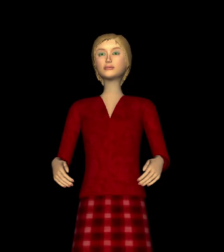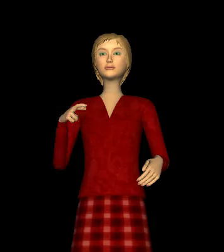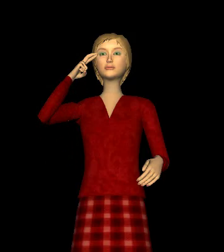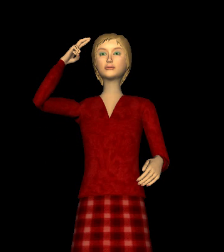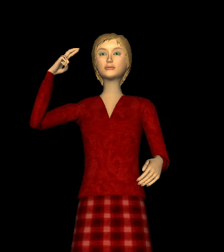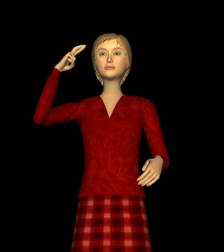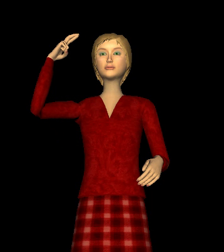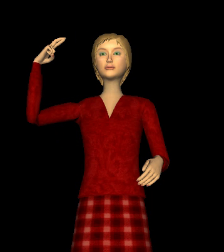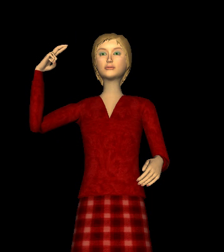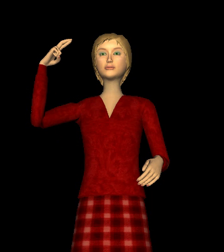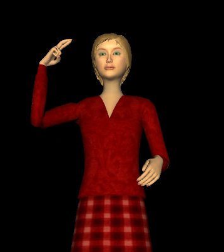حلم